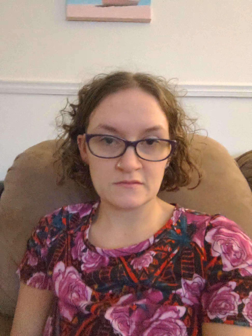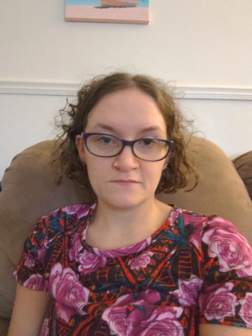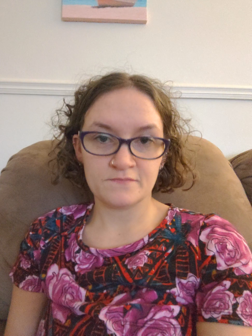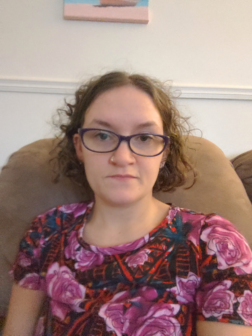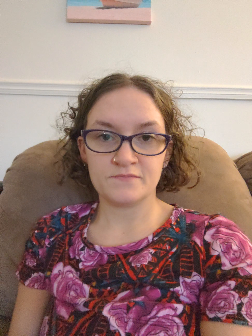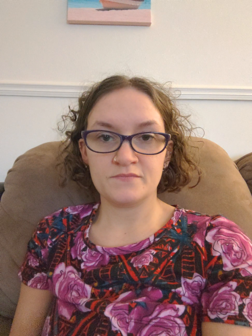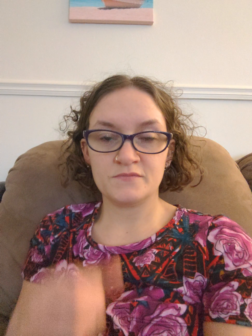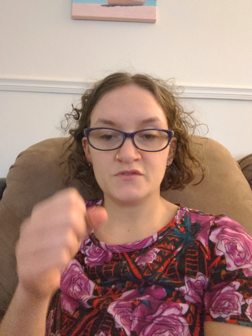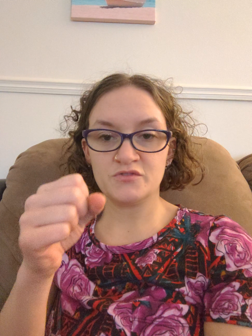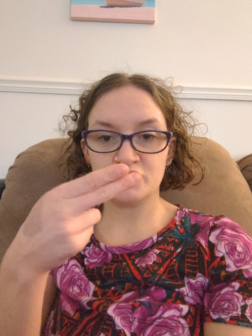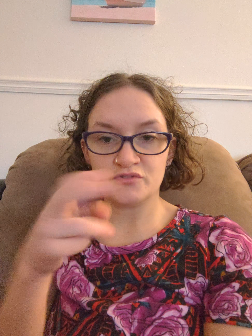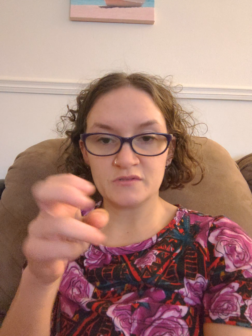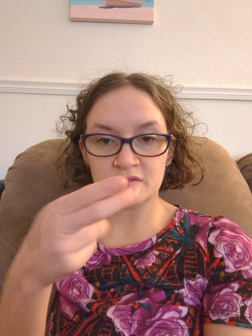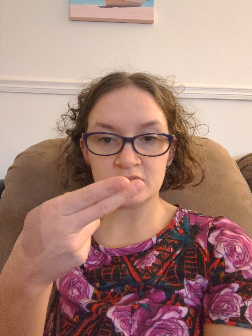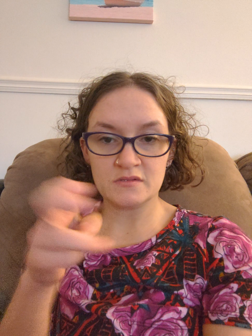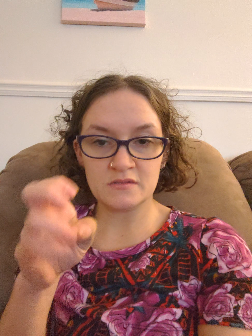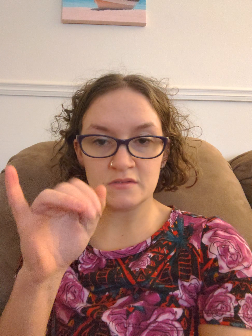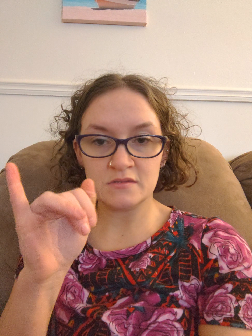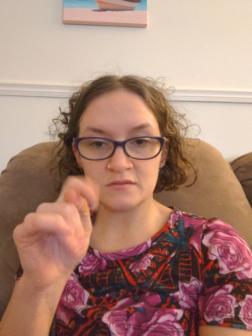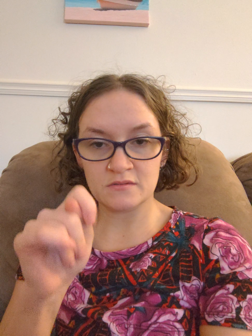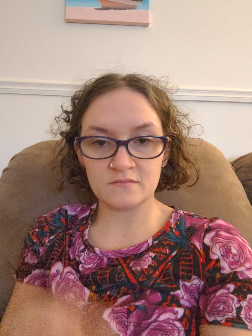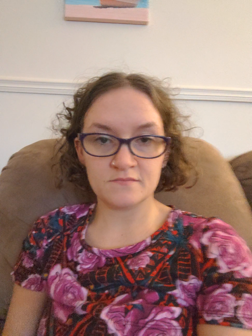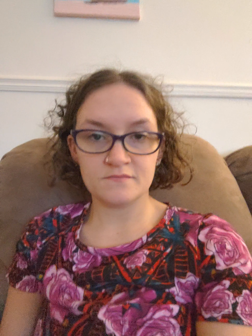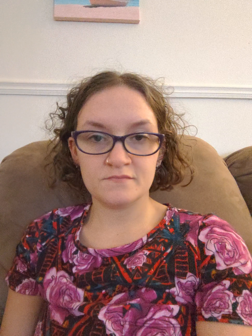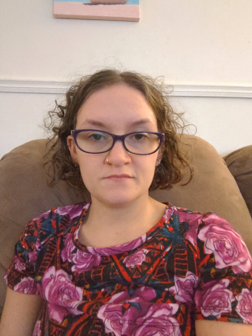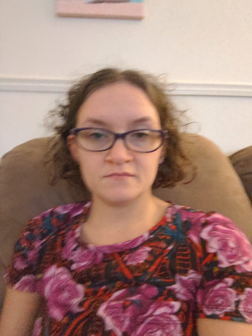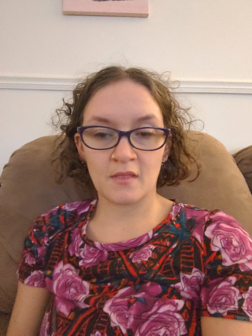he/she/it